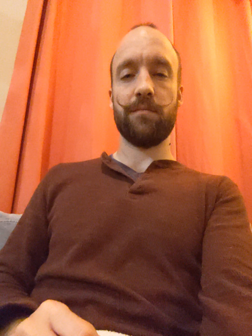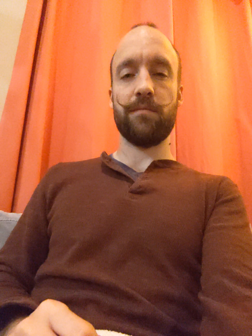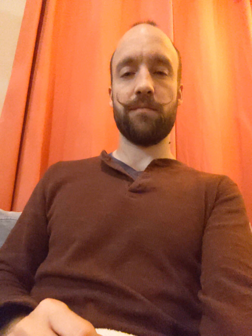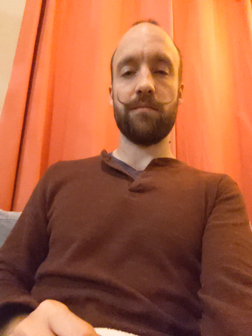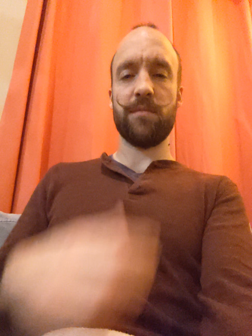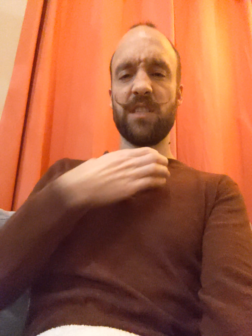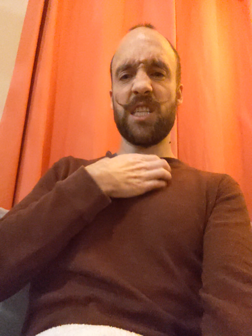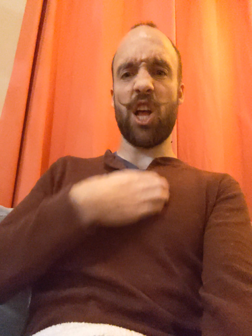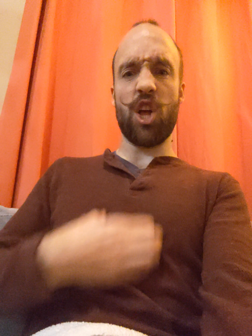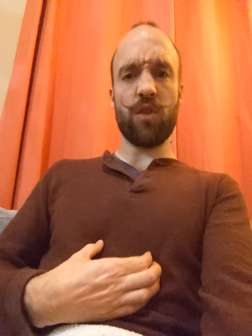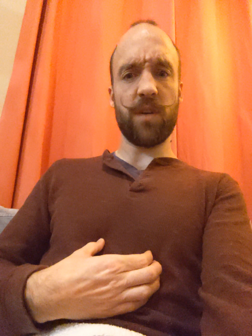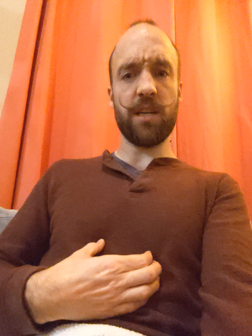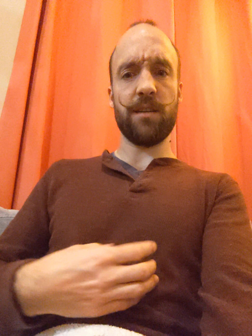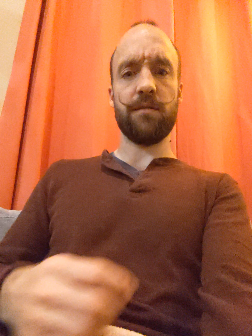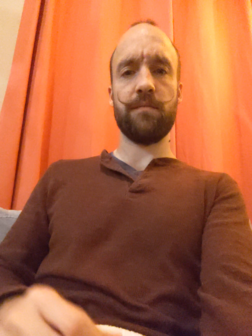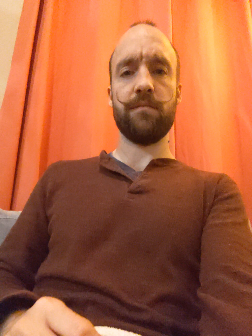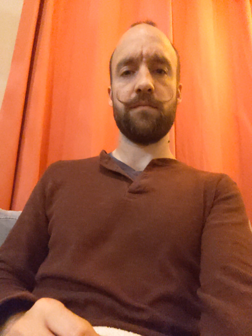hungry